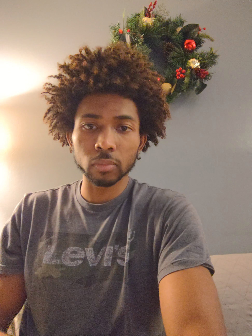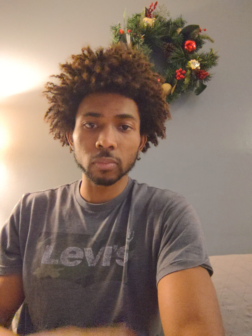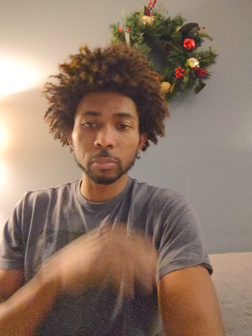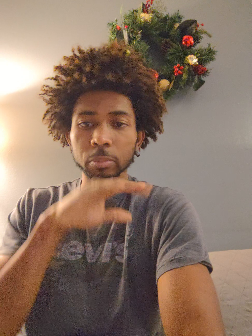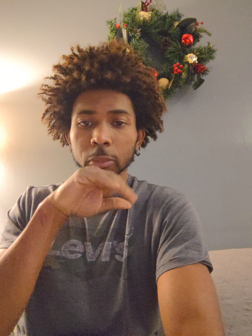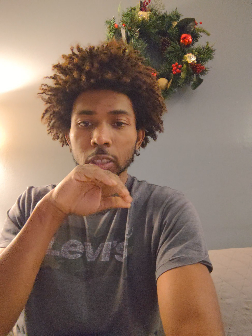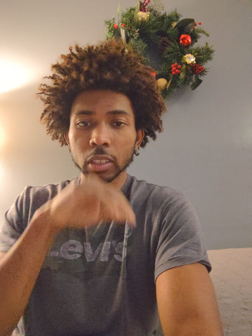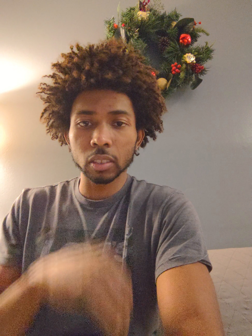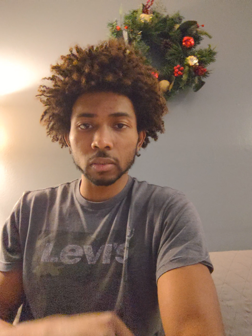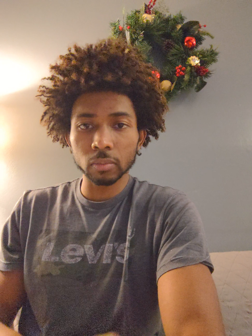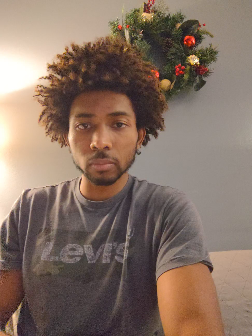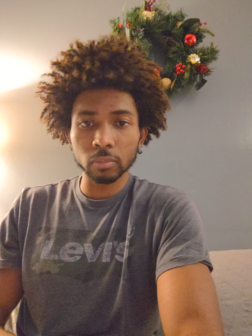pig